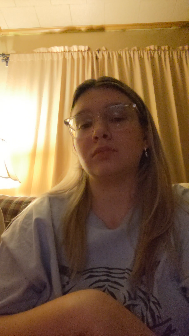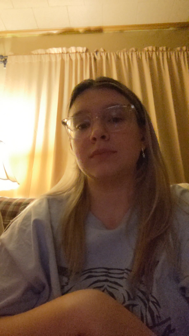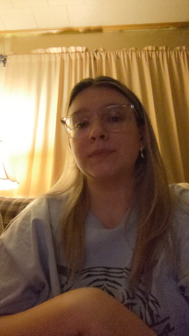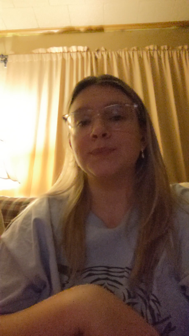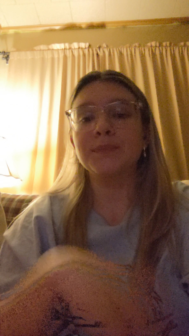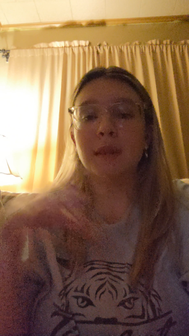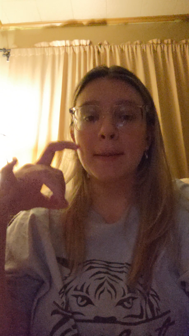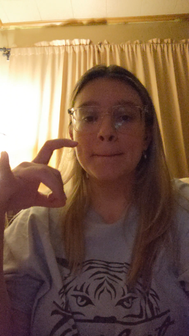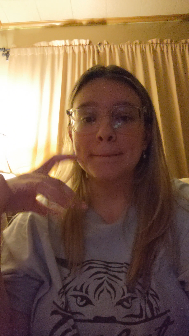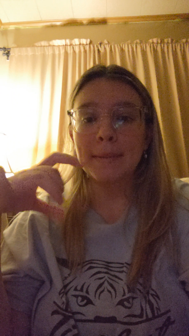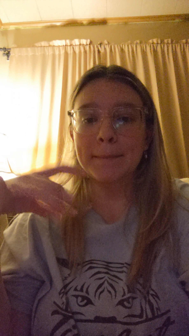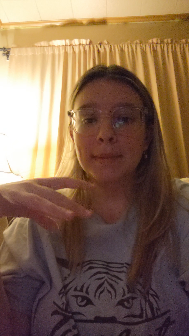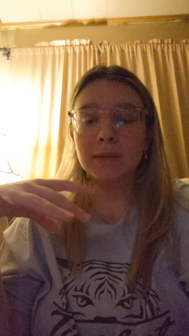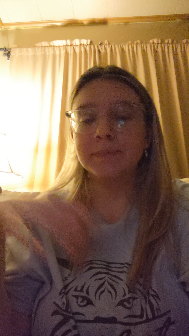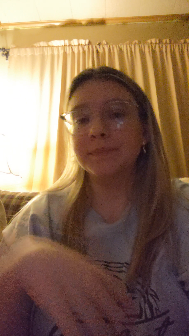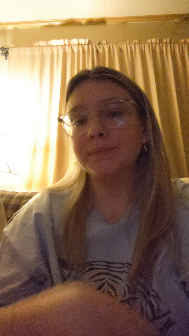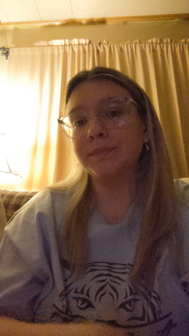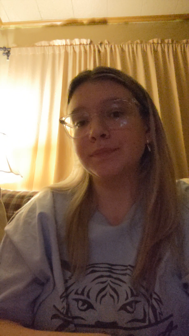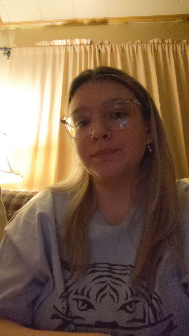pumpkin